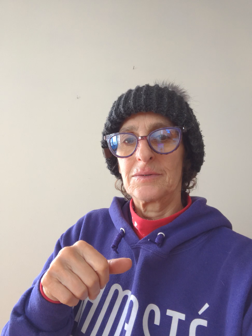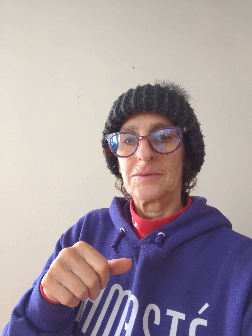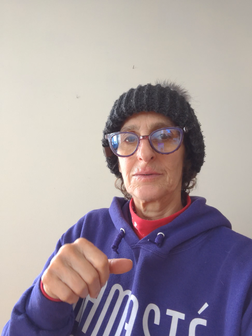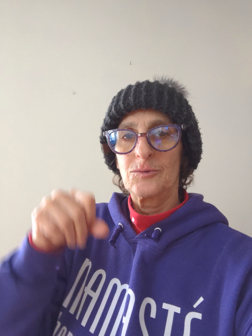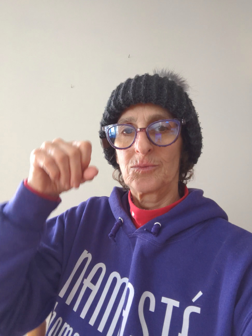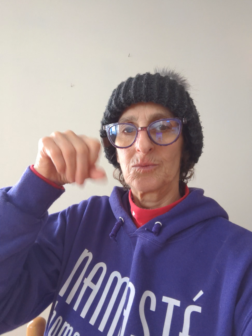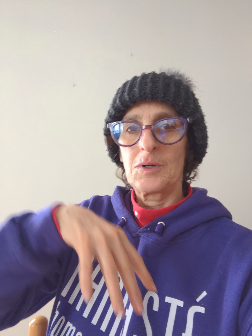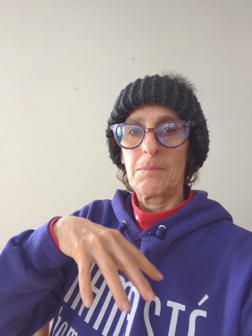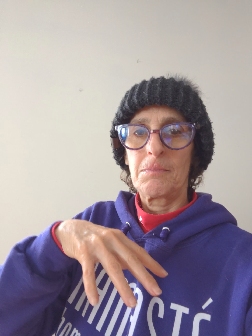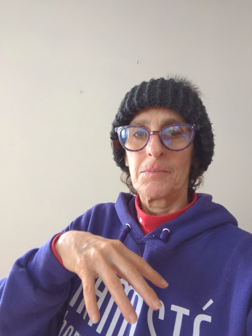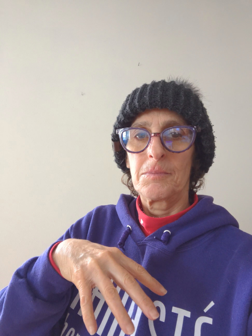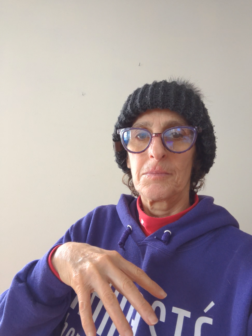drop